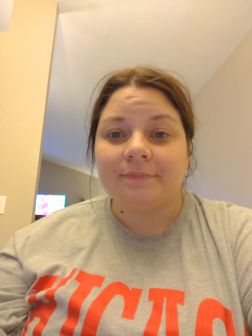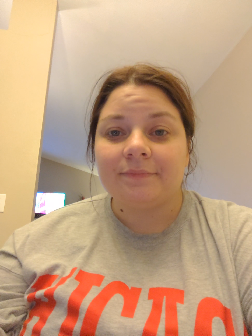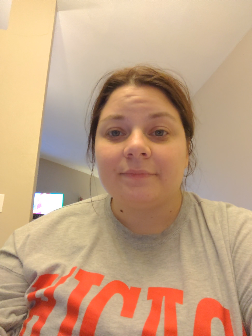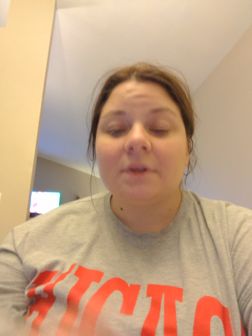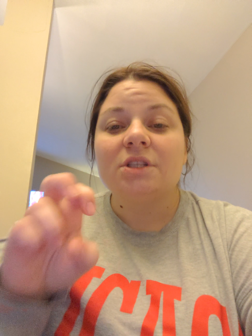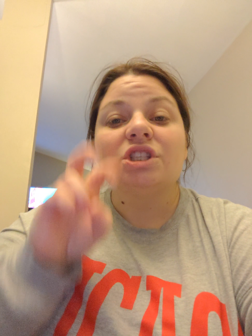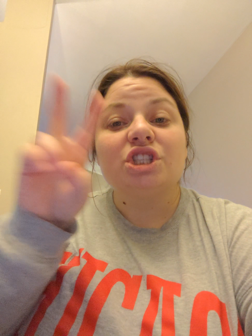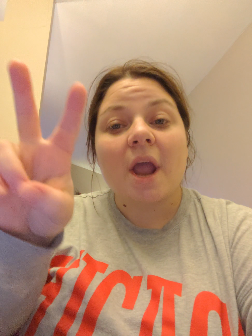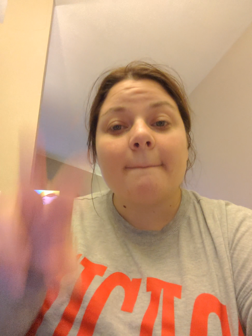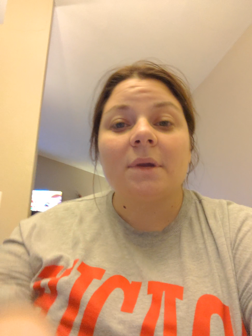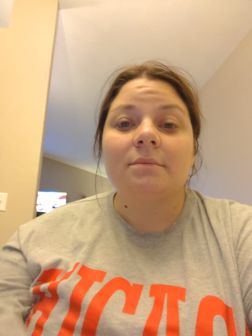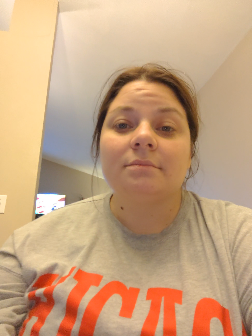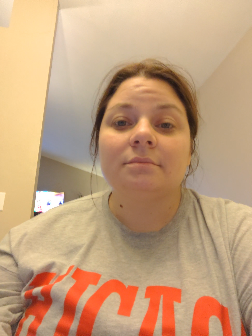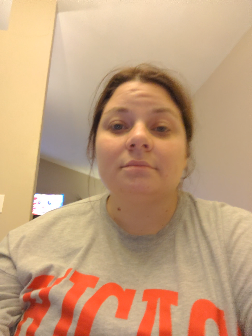jump